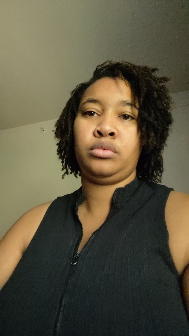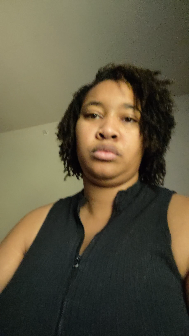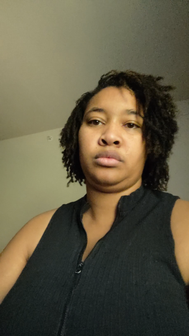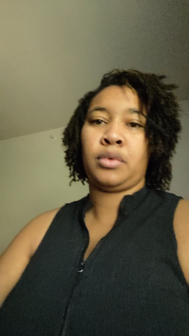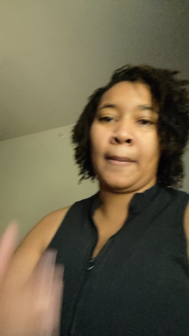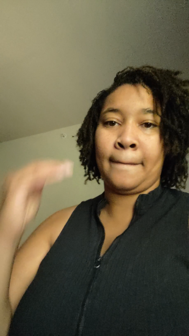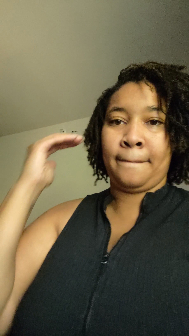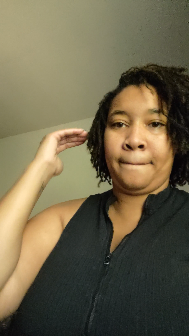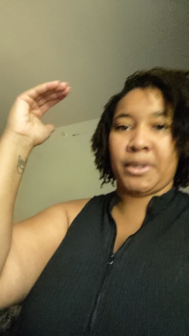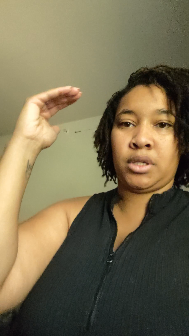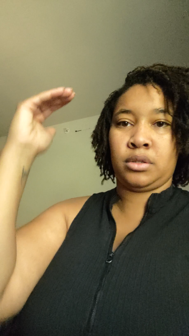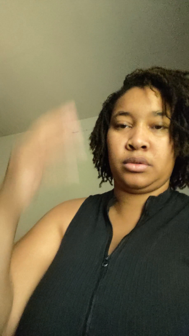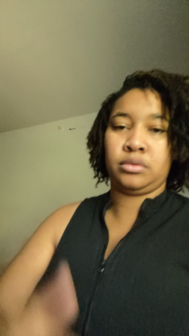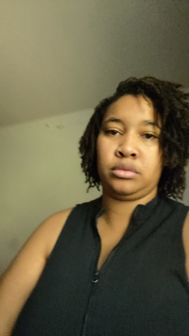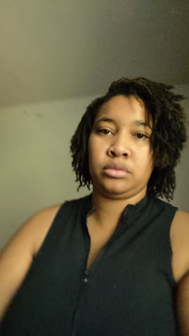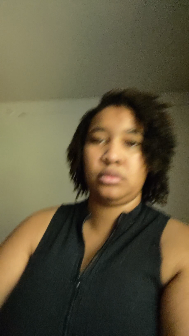big